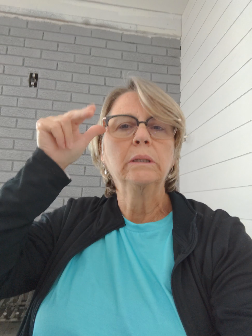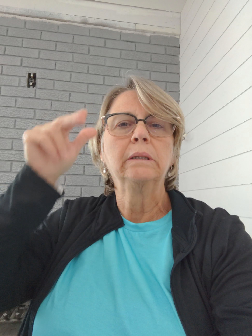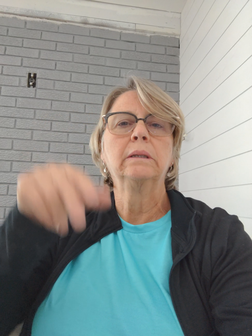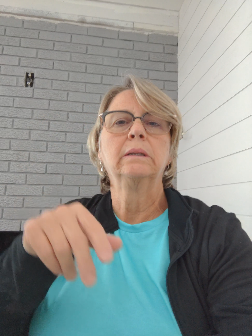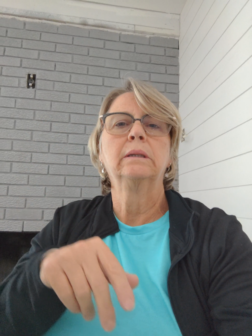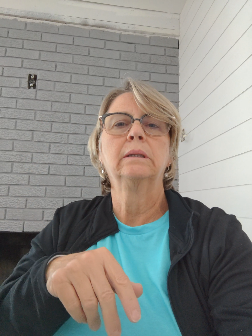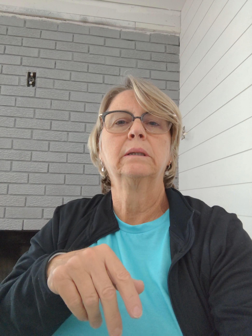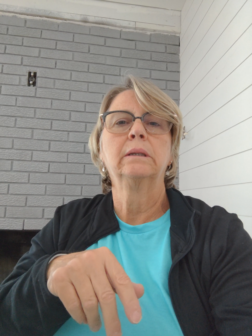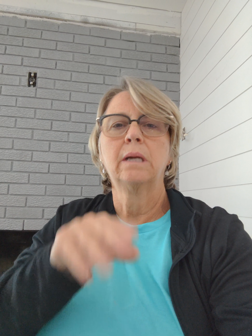horse